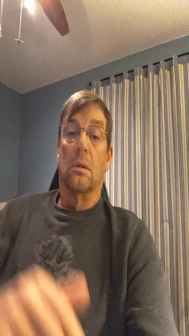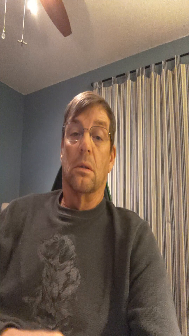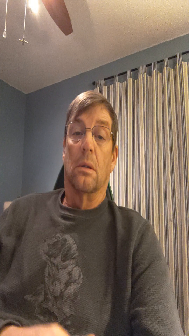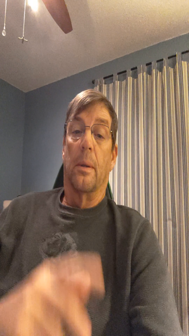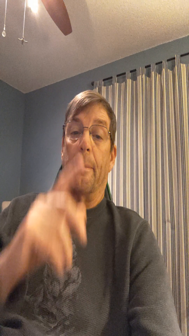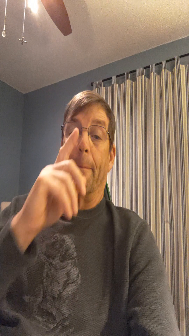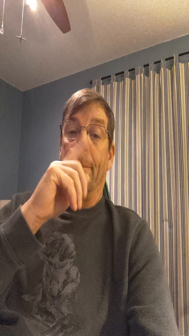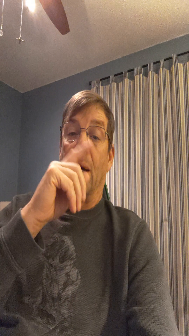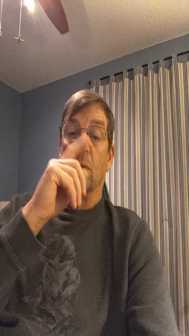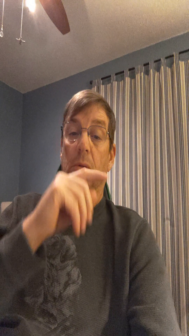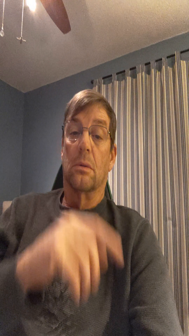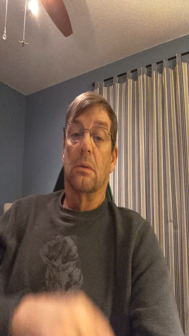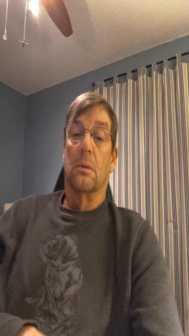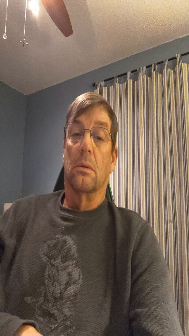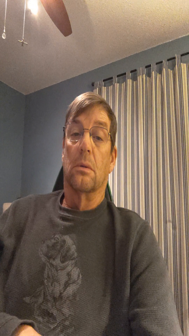mouse